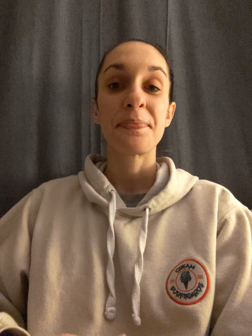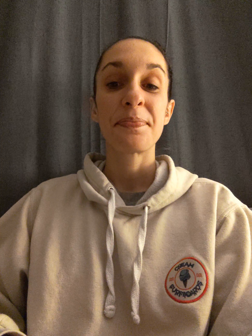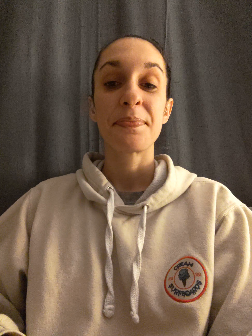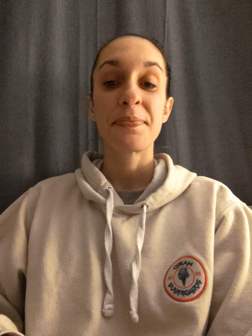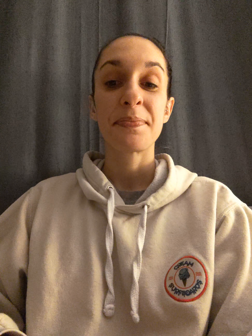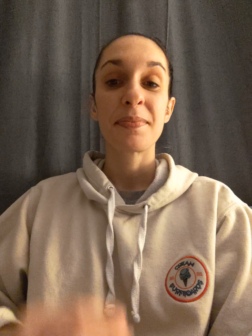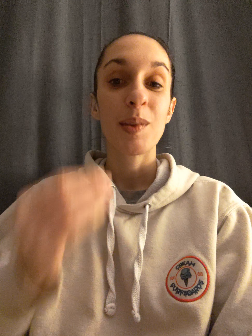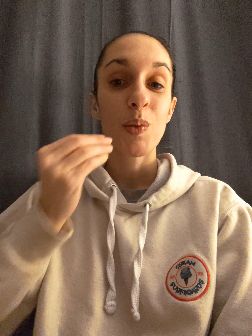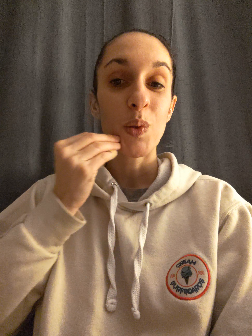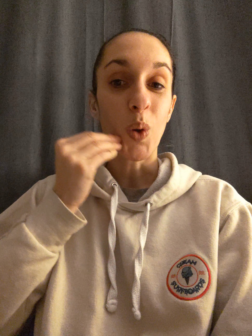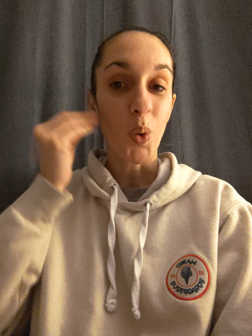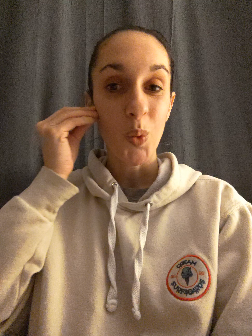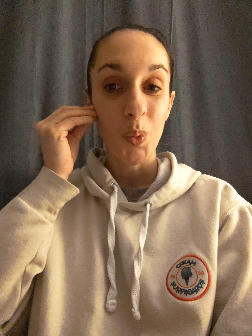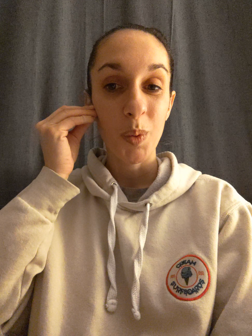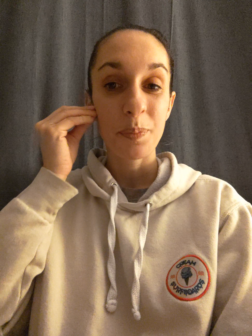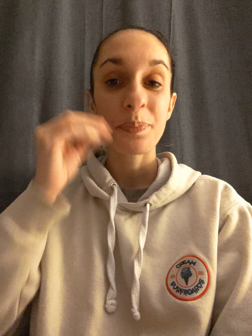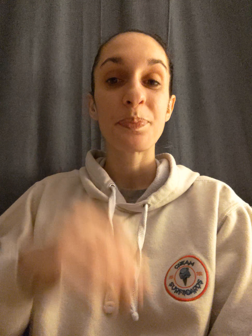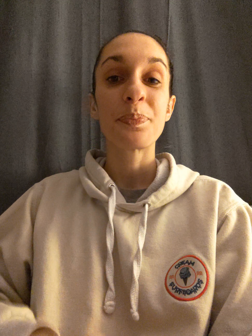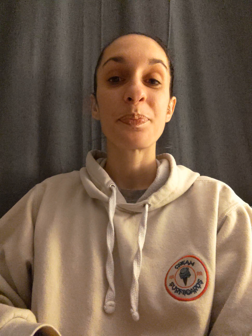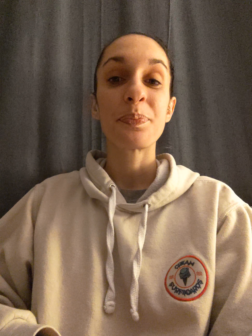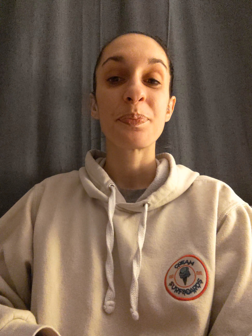home